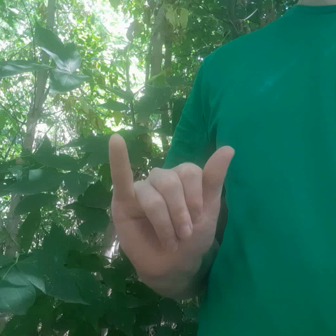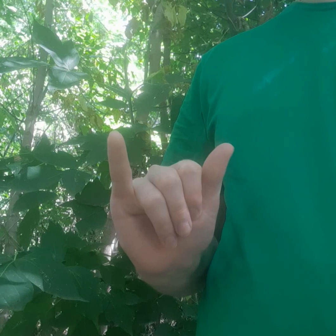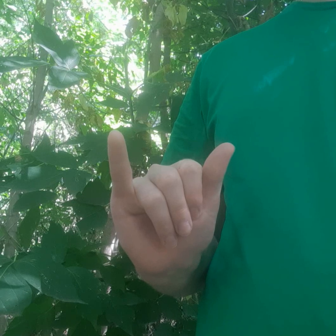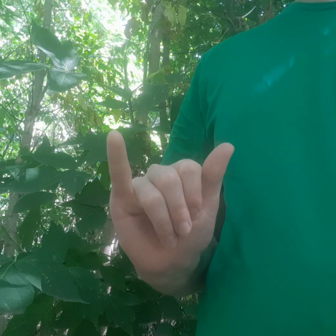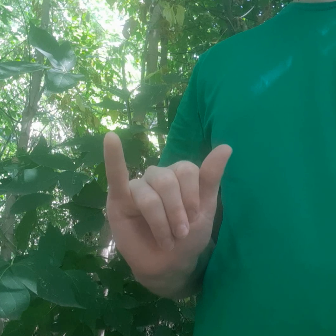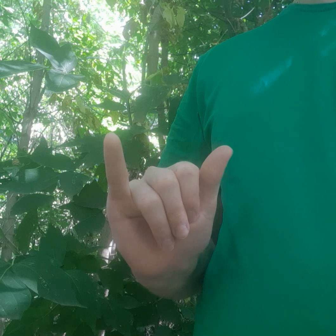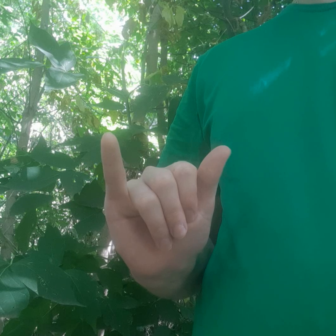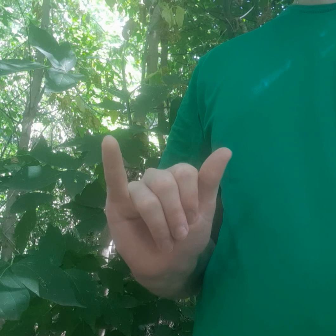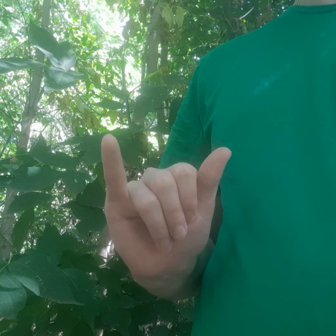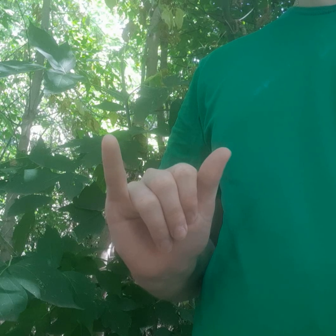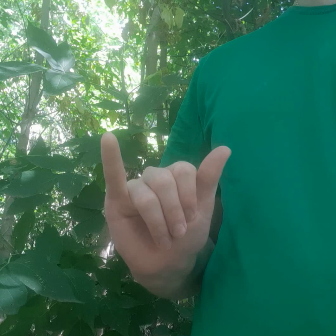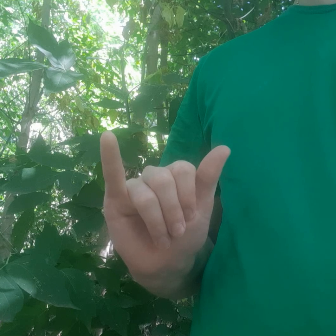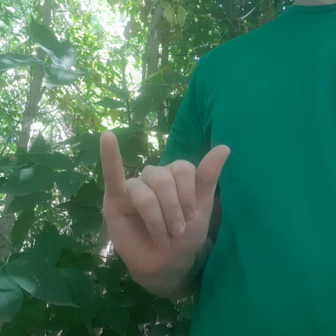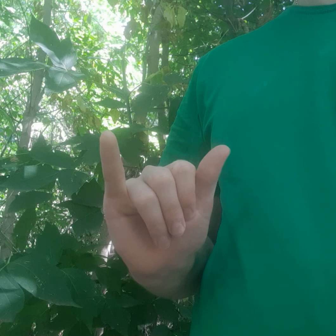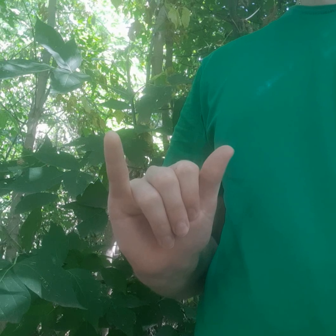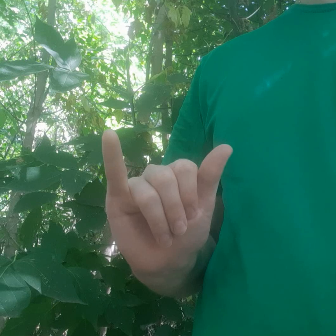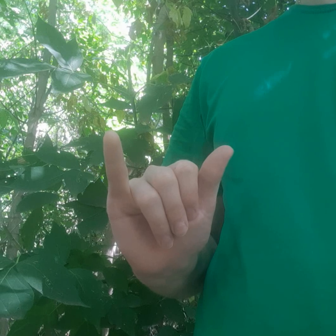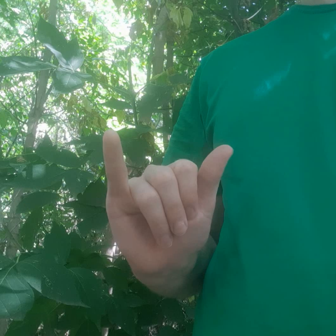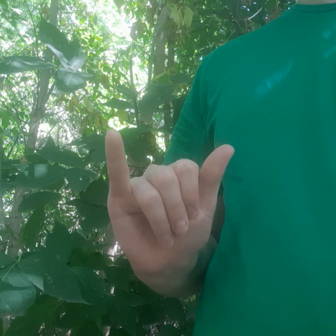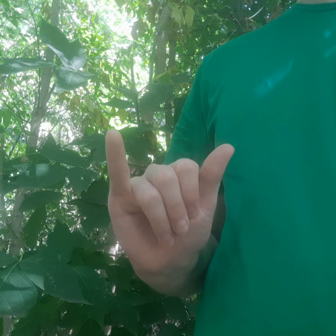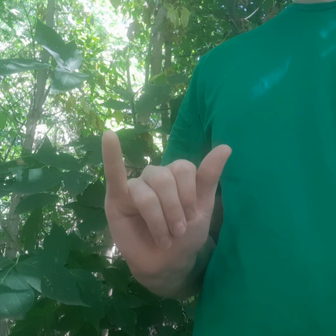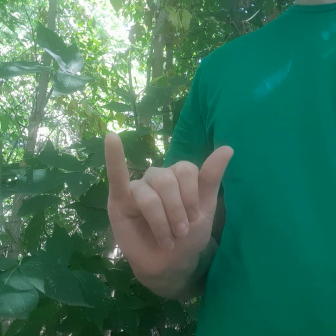У